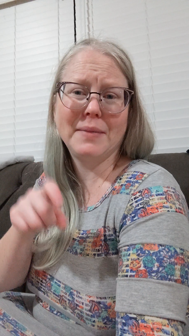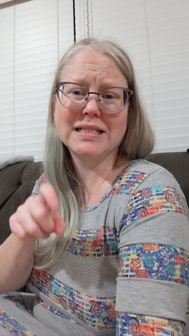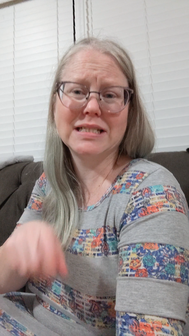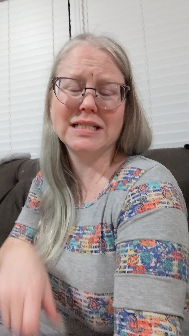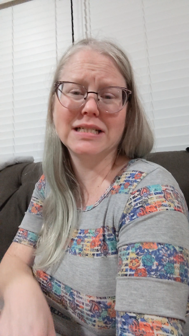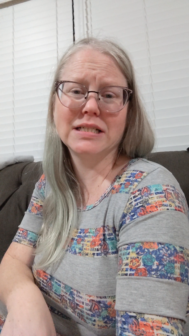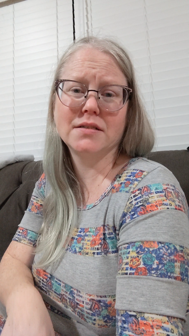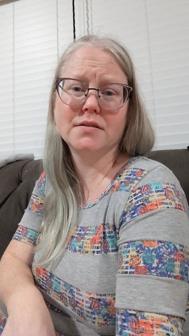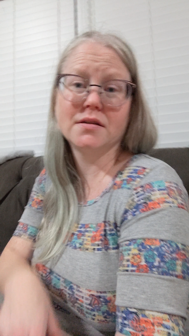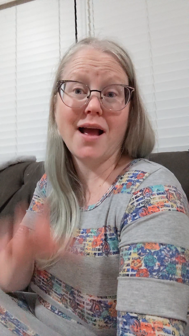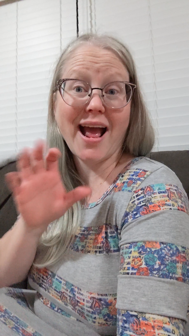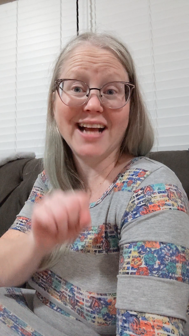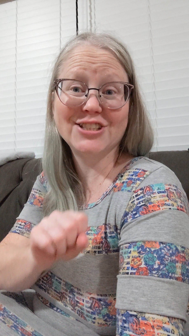catch